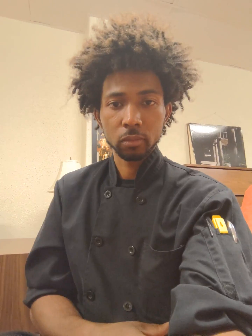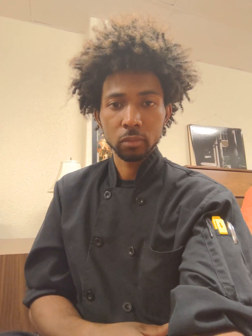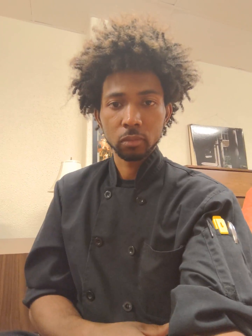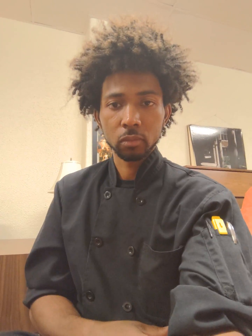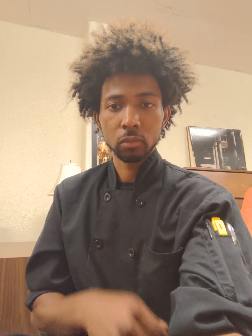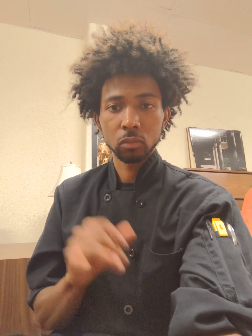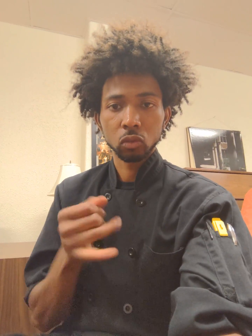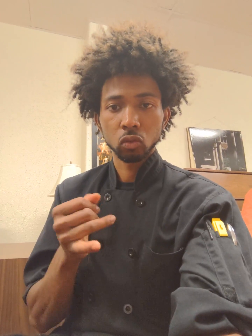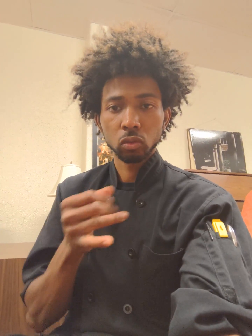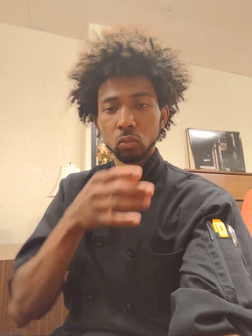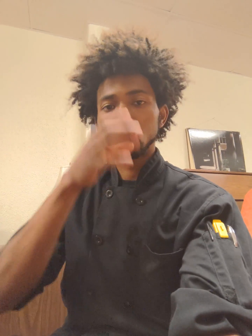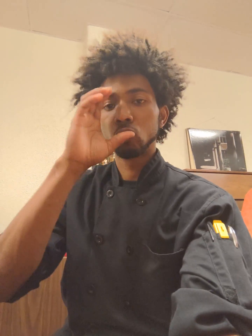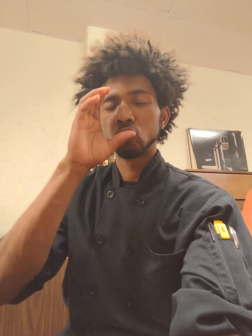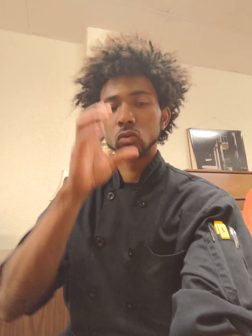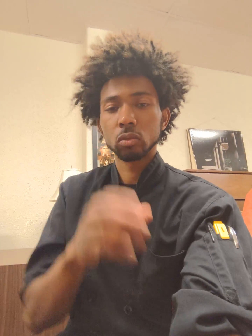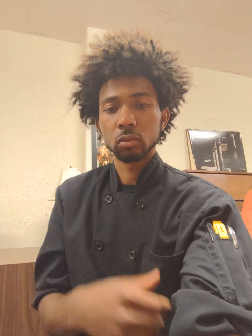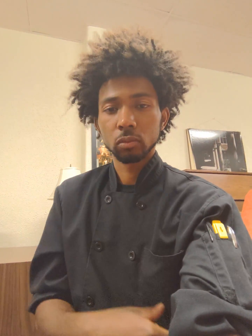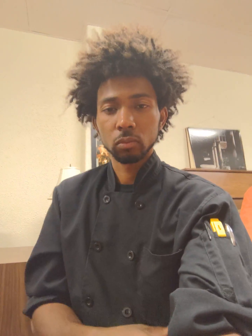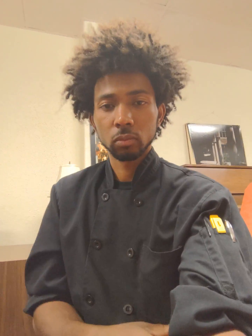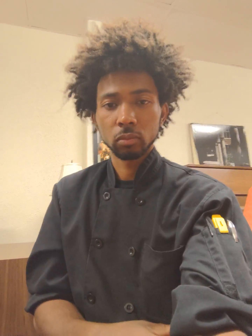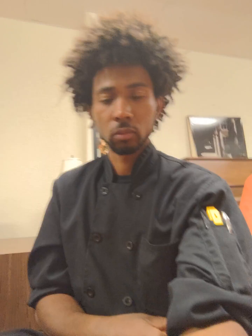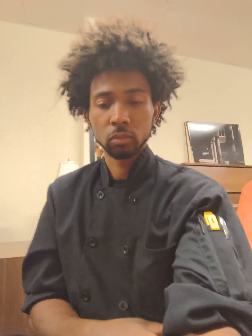juice